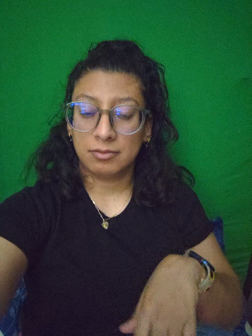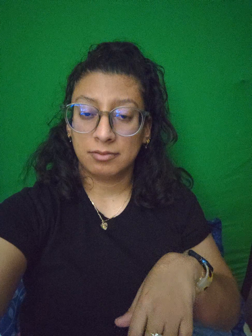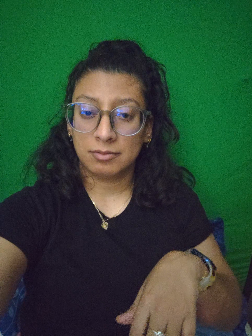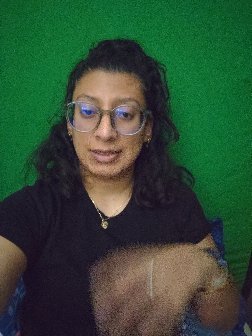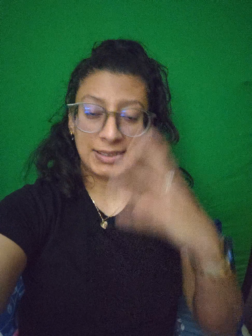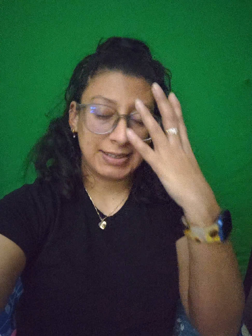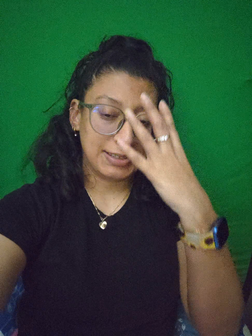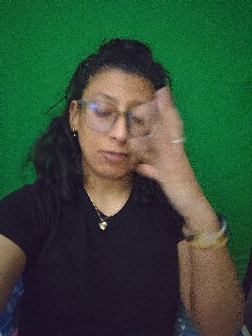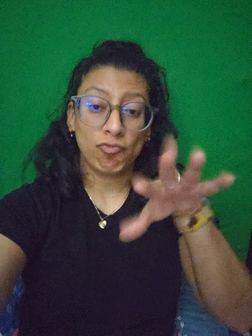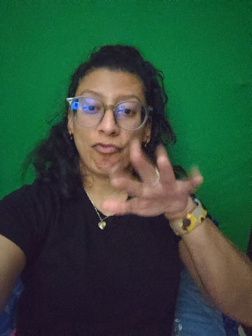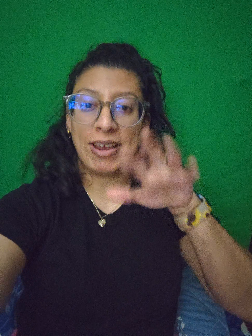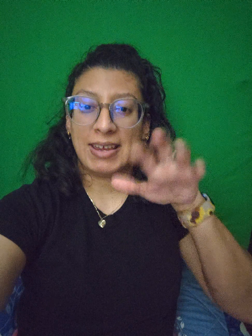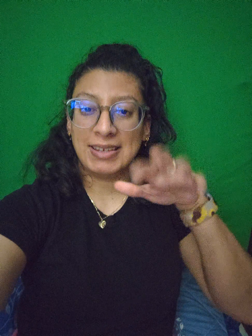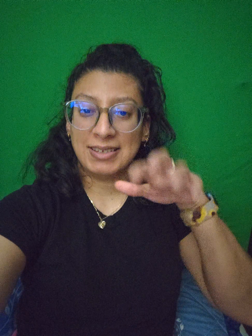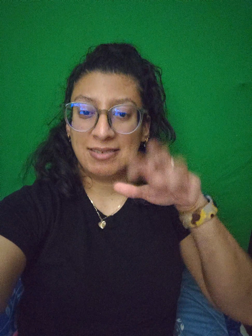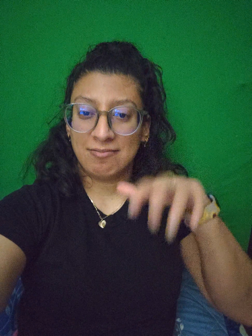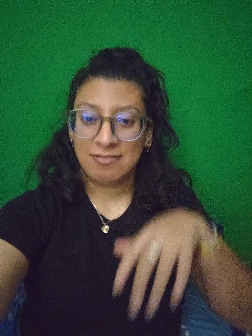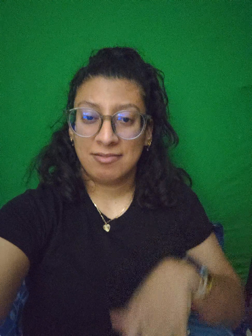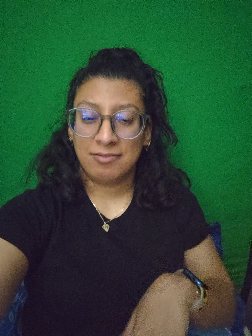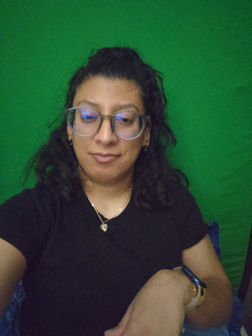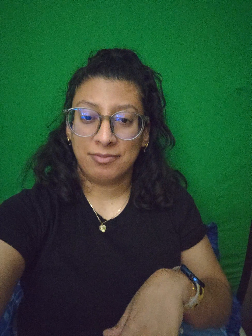rain